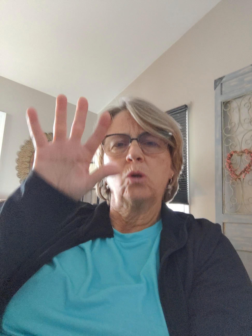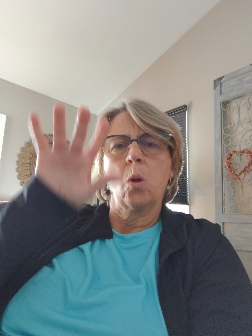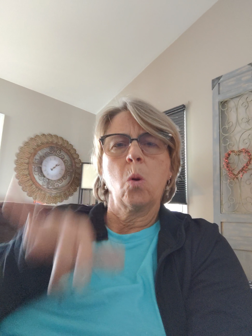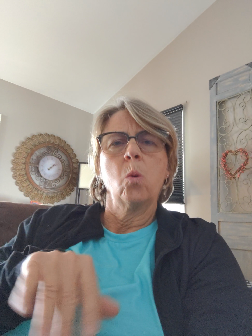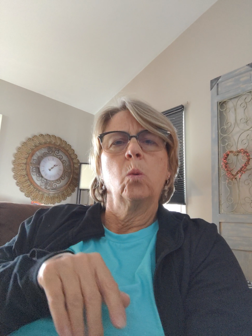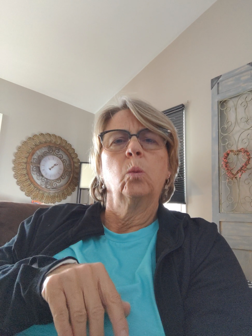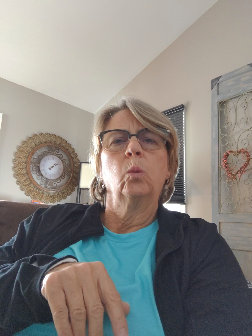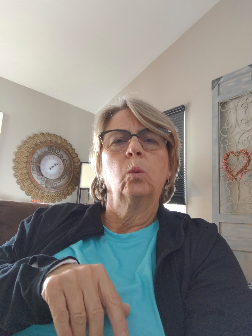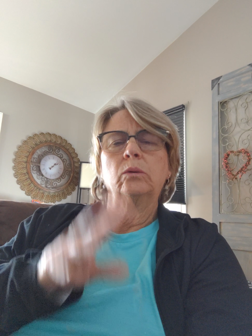snow